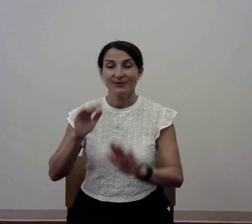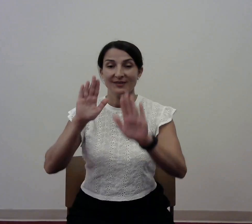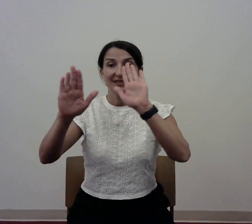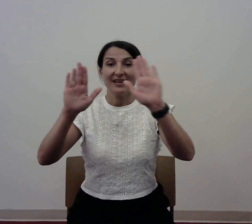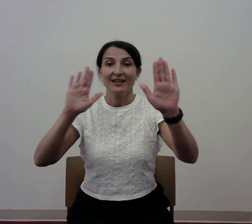sərgi